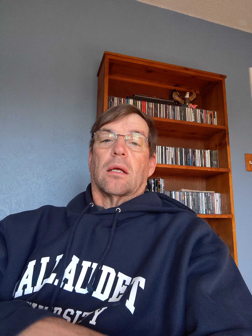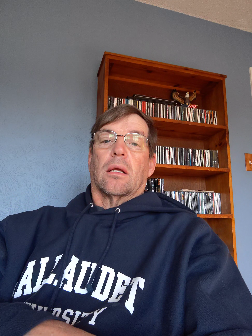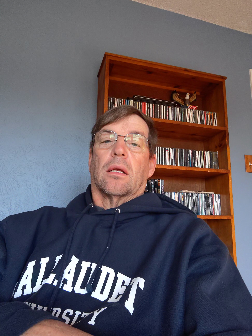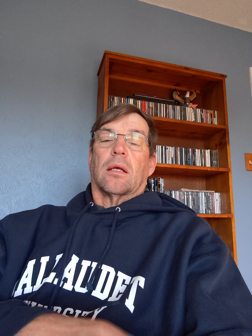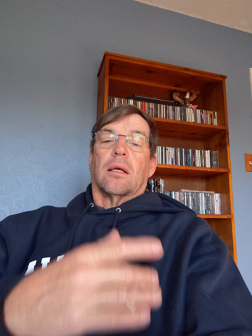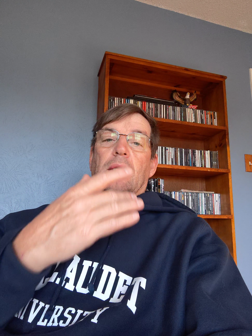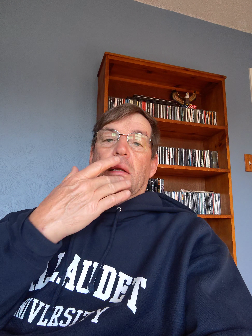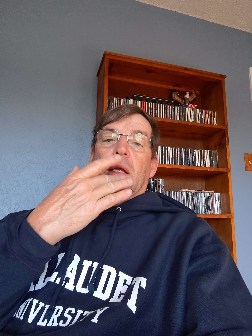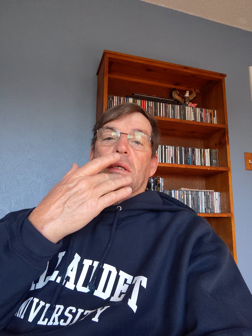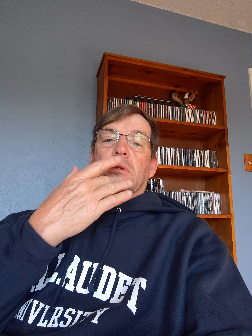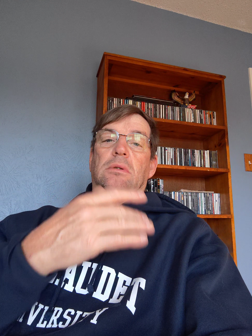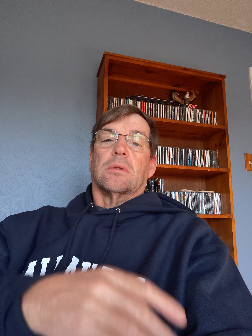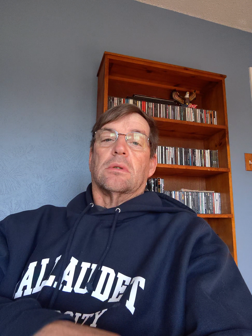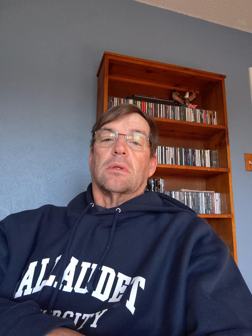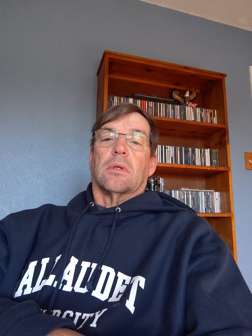taste